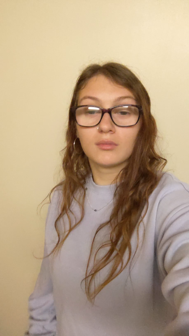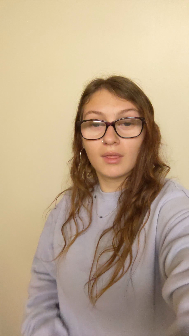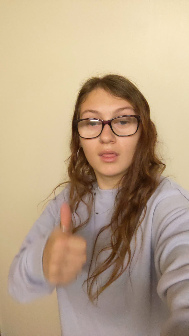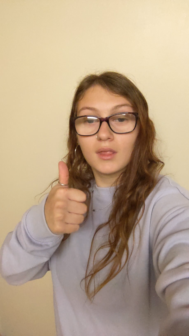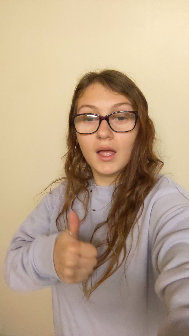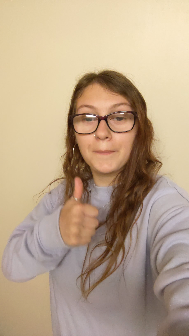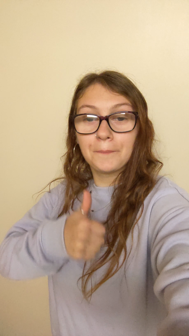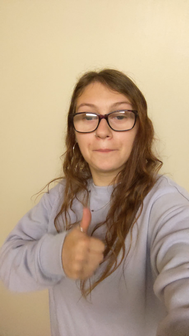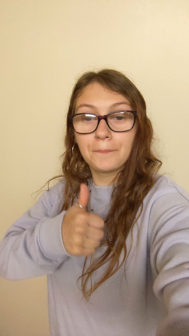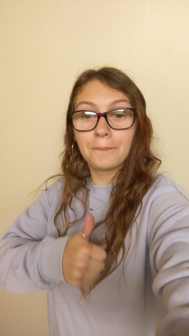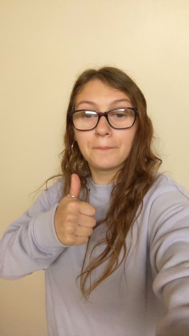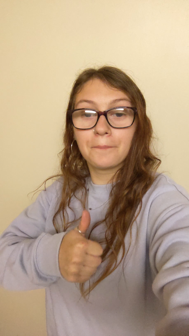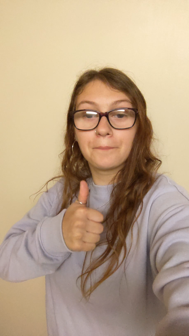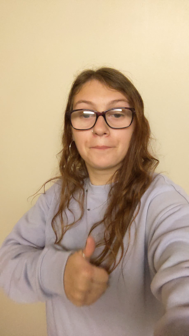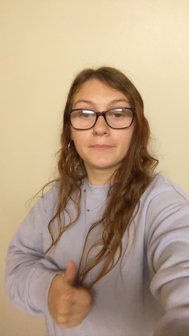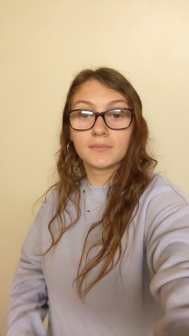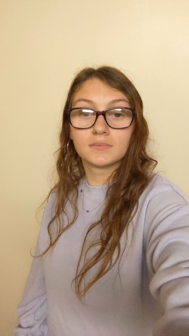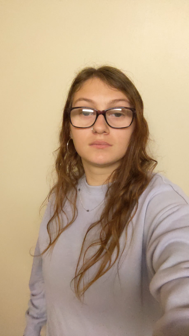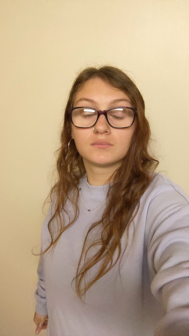help